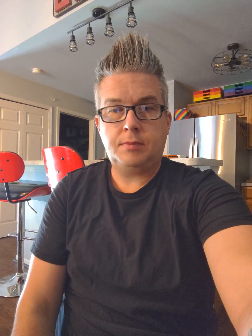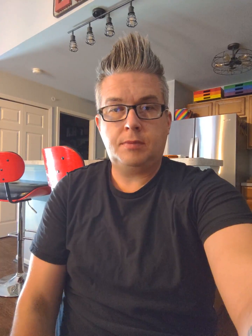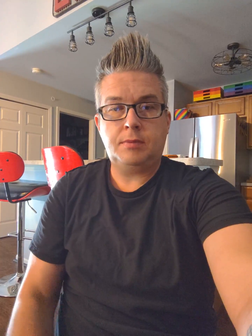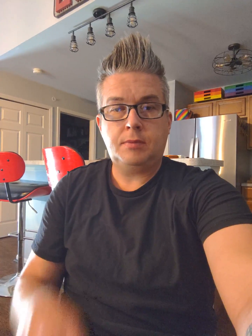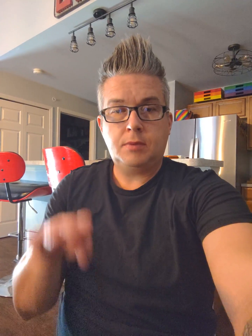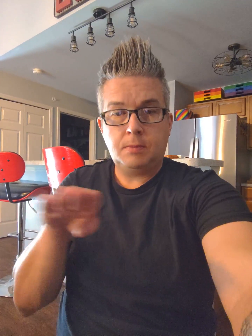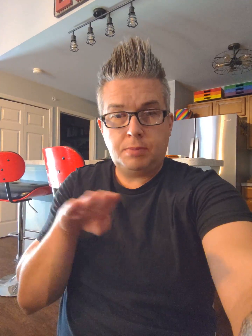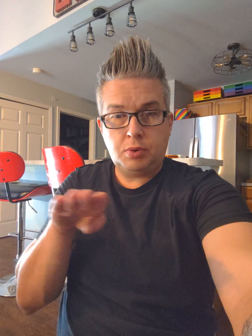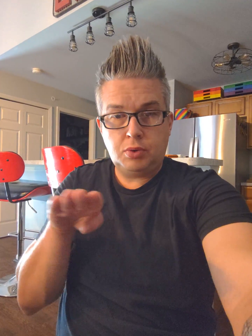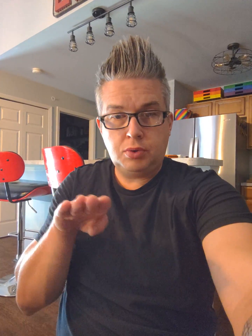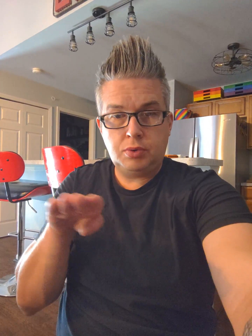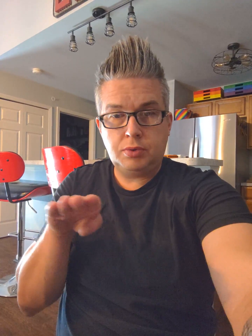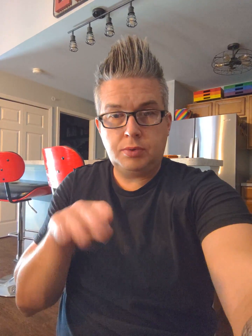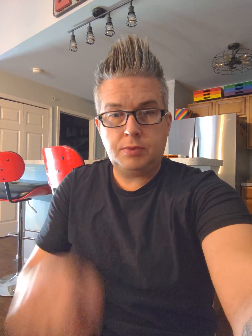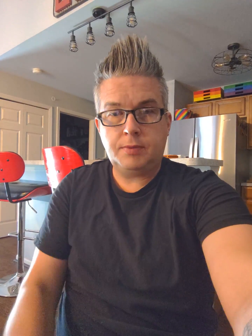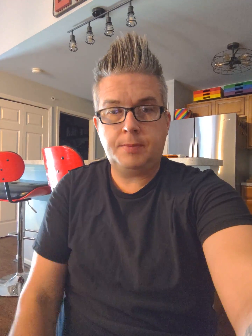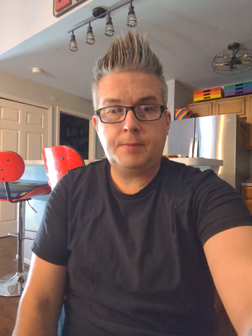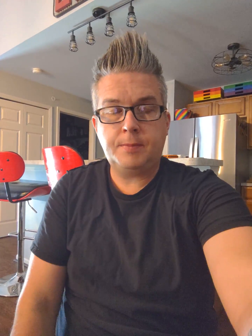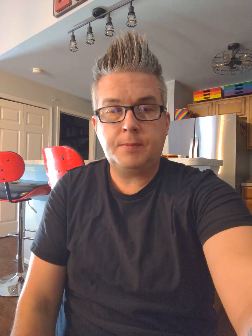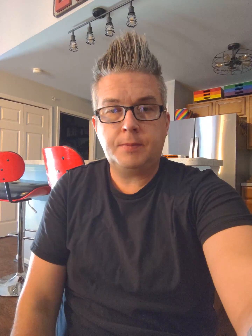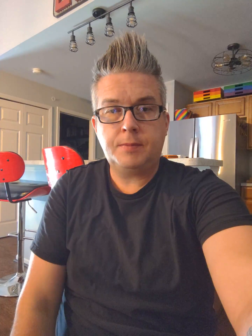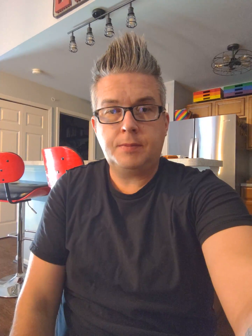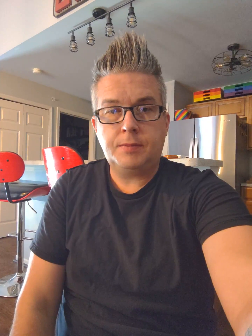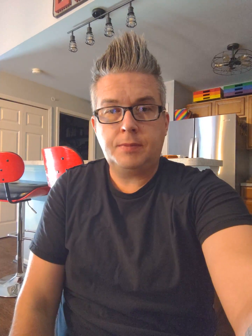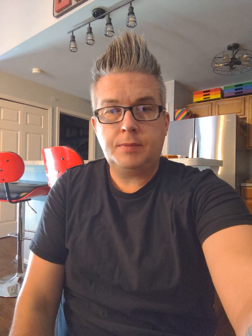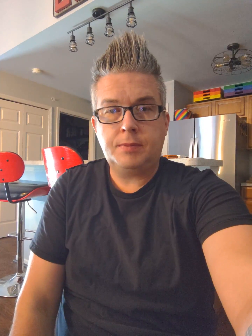boots